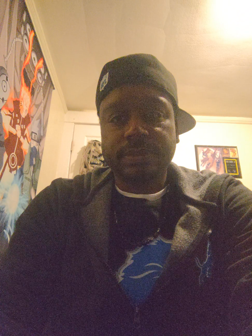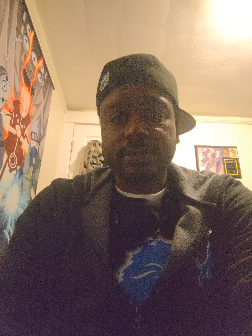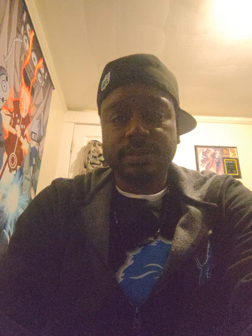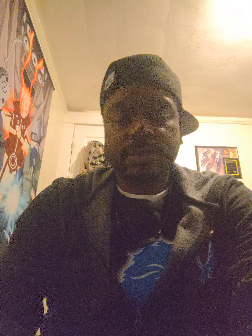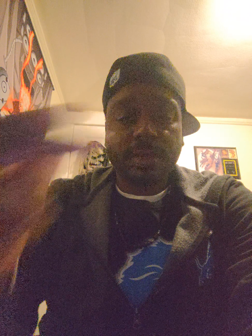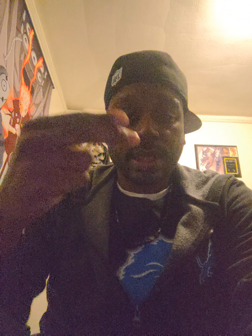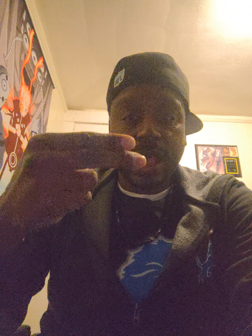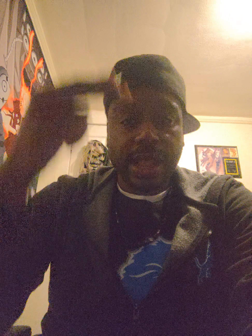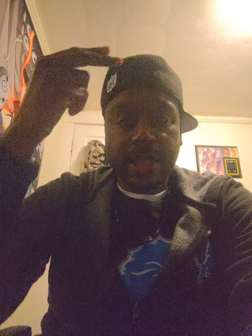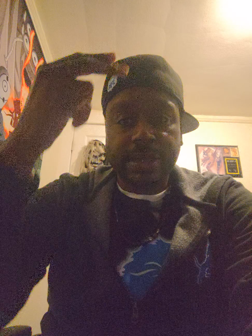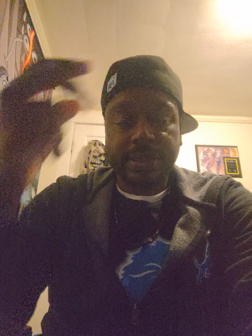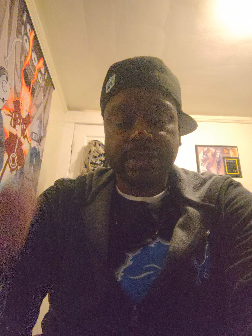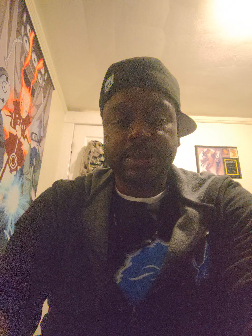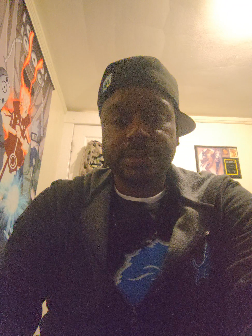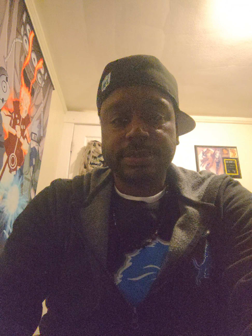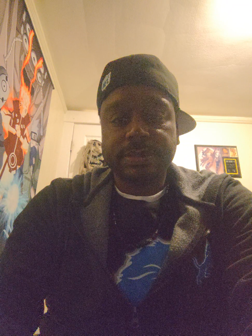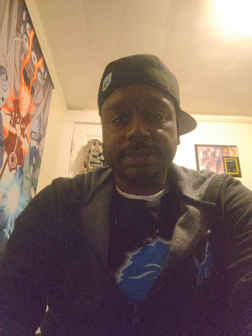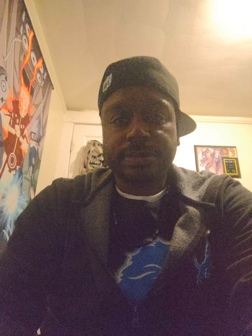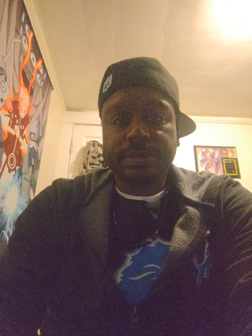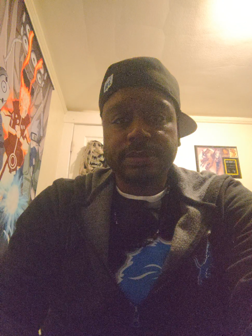high